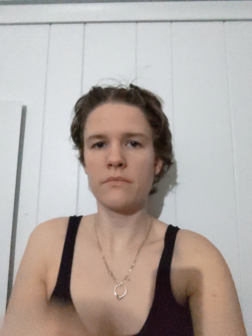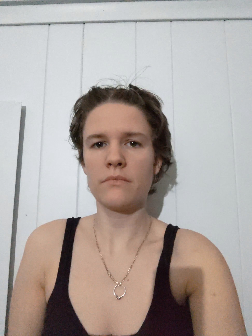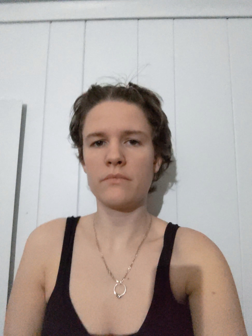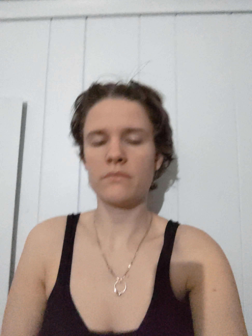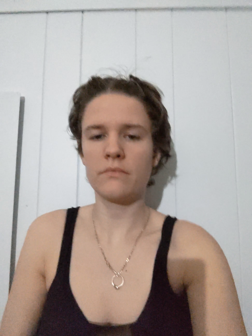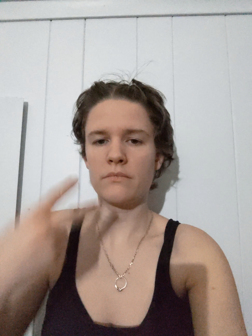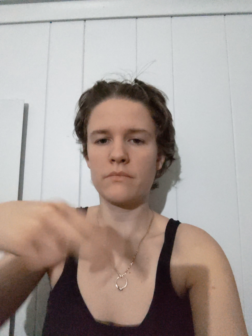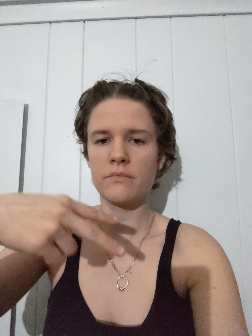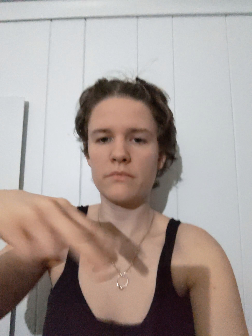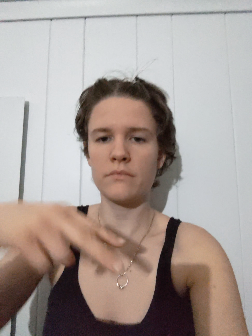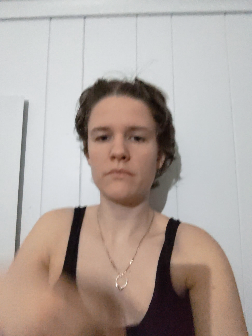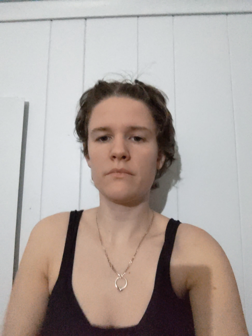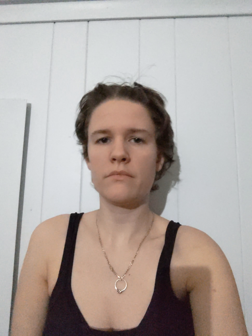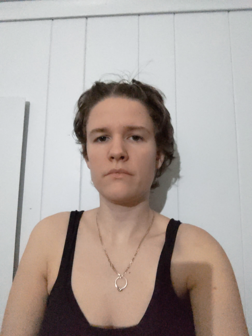dance